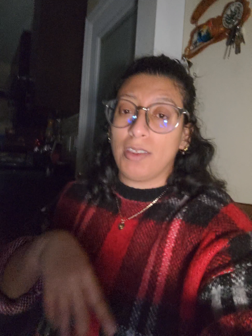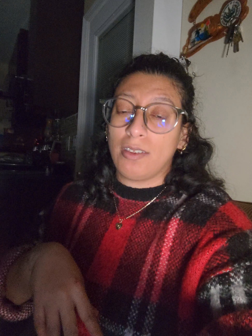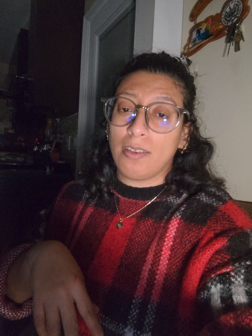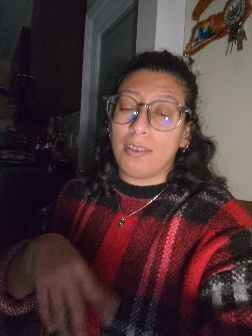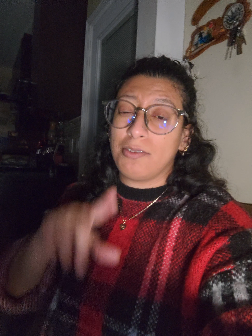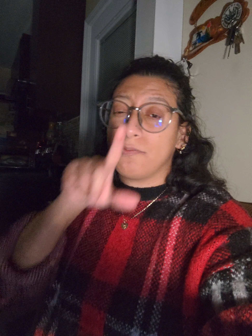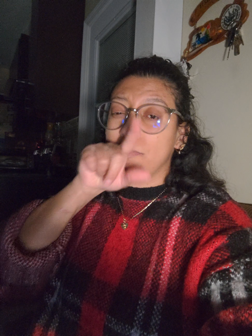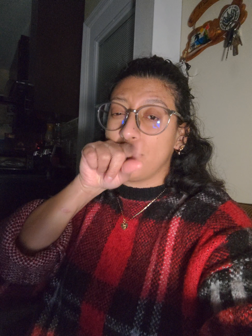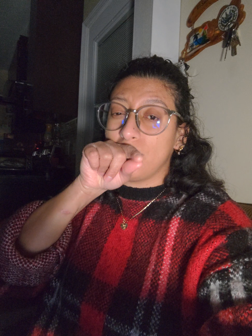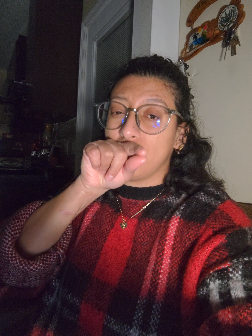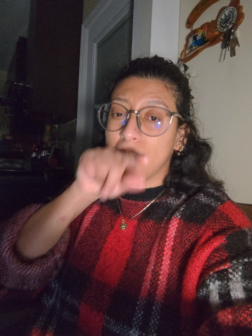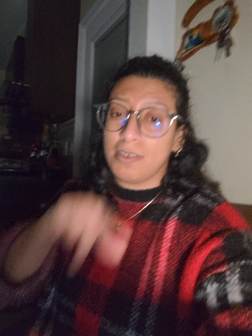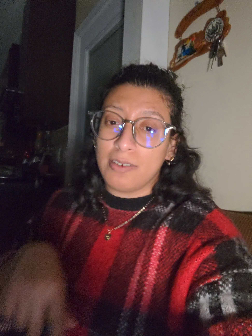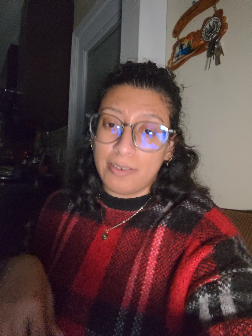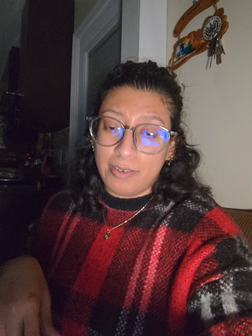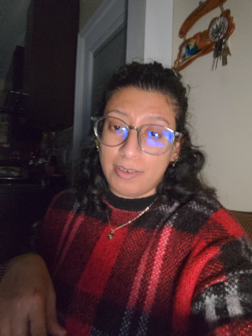bird